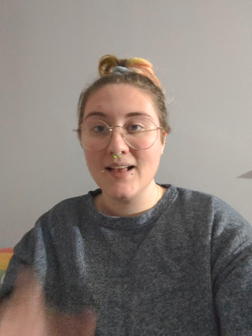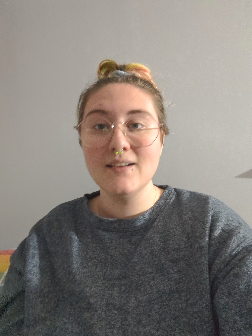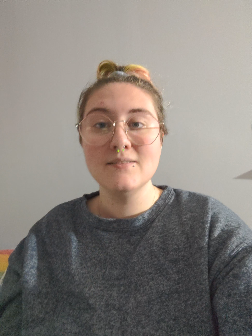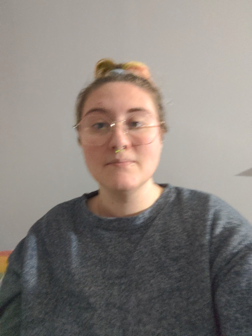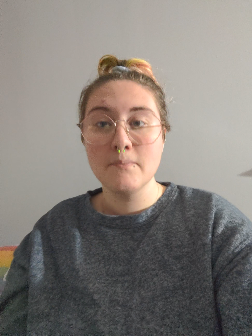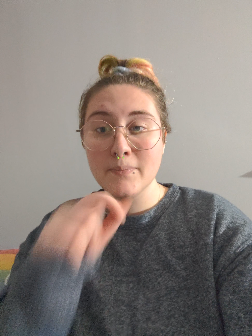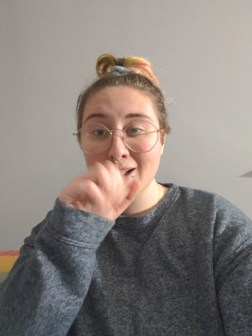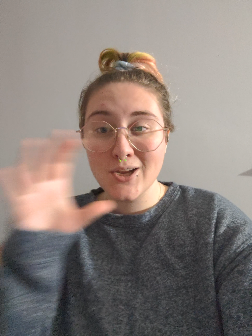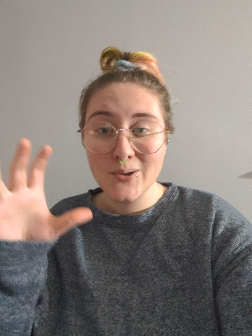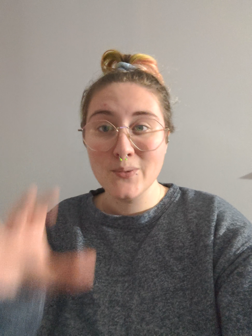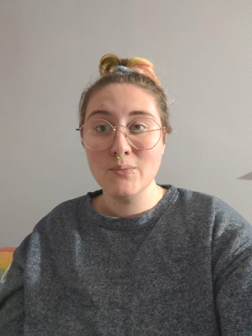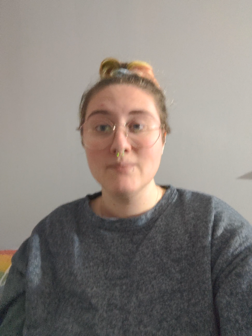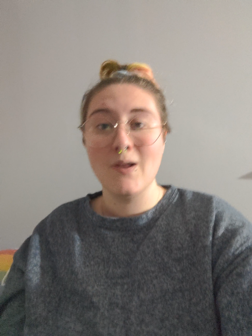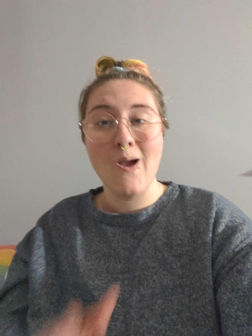balloon